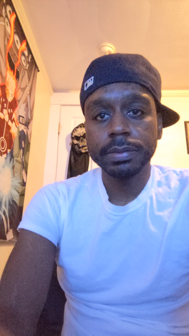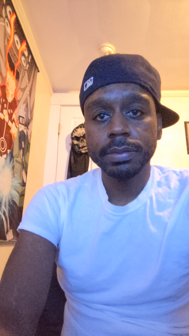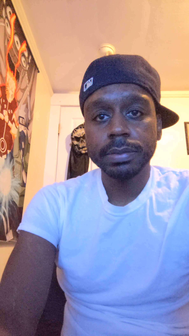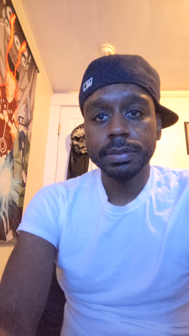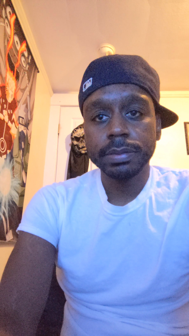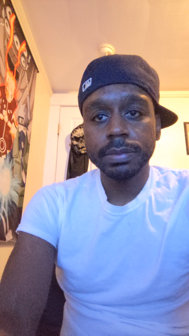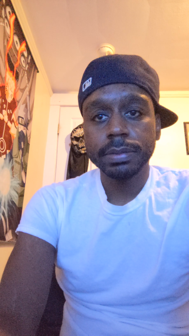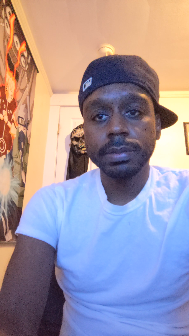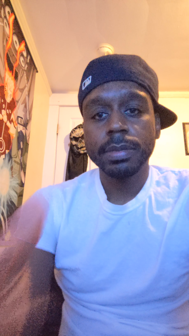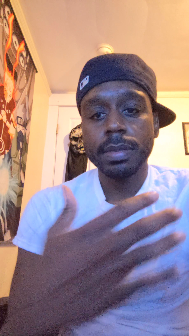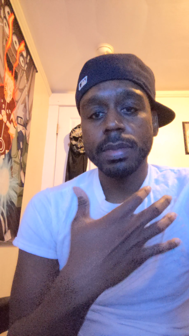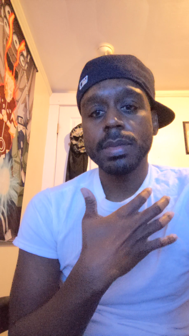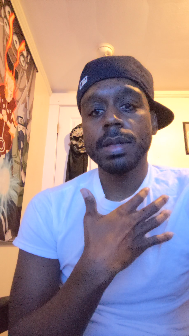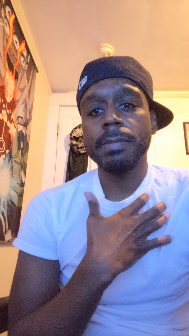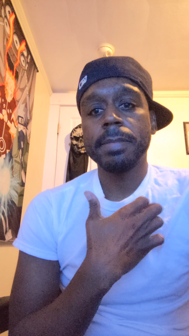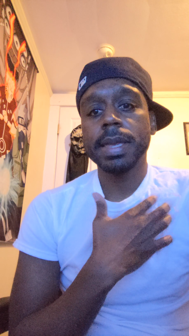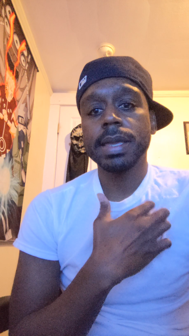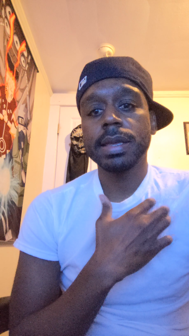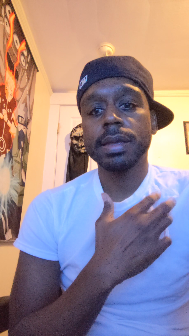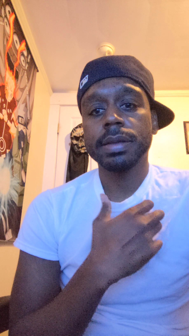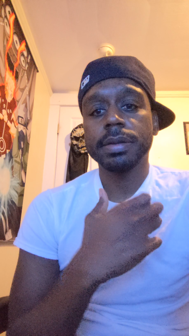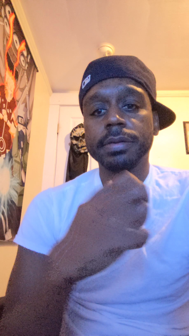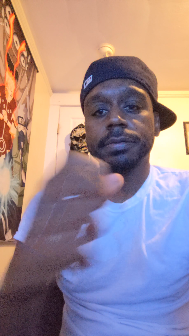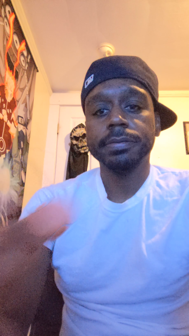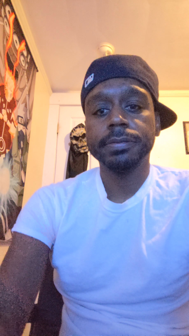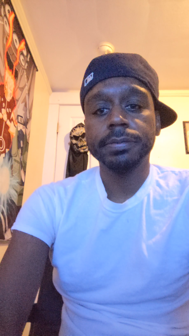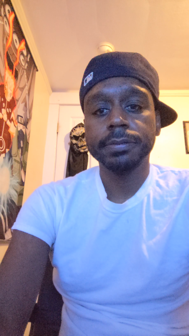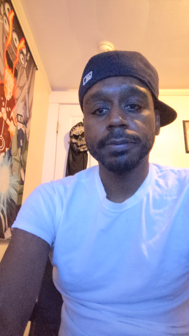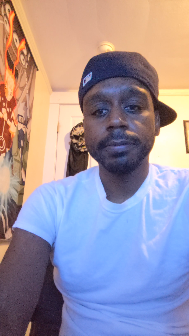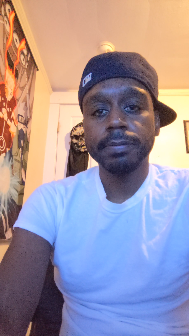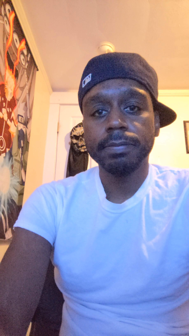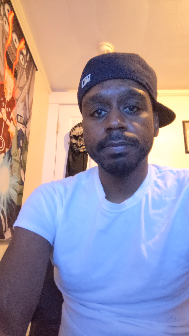bear